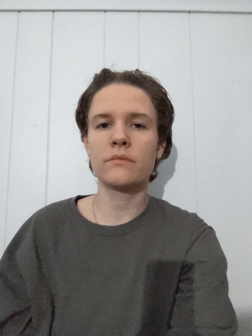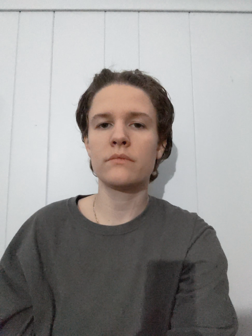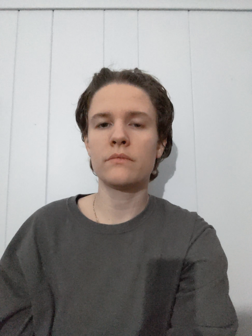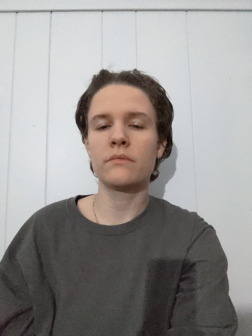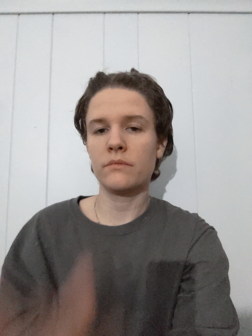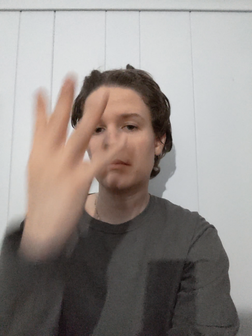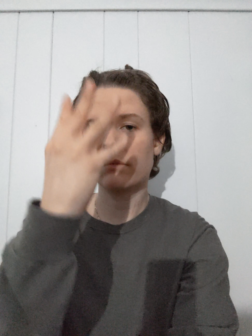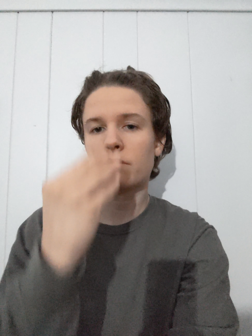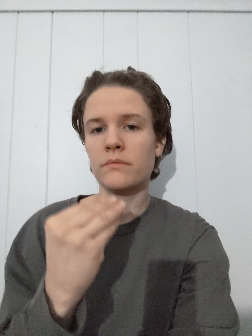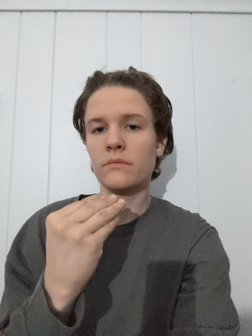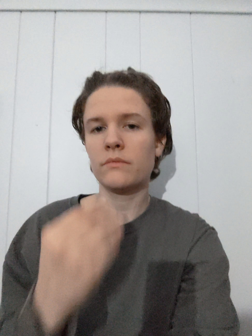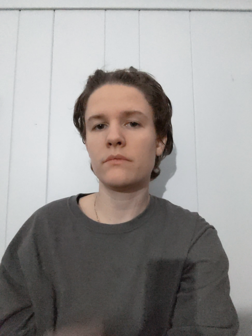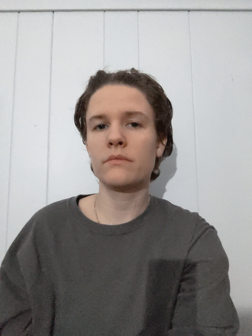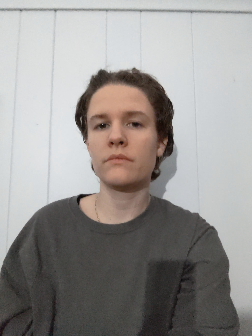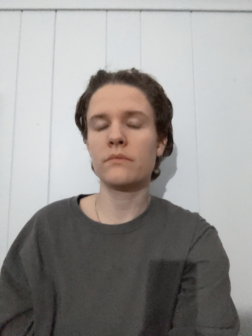sleep